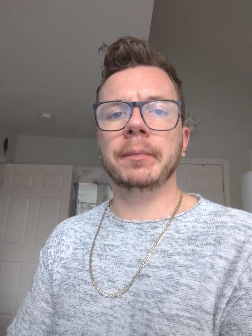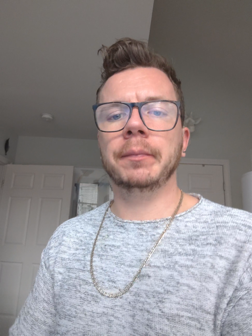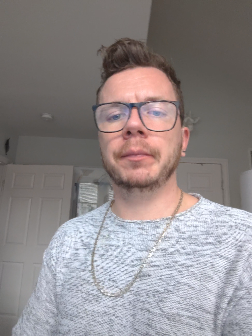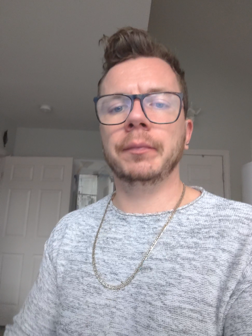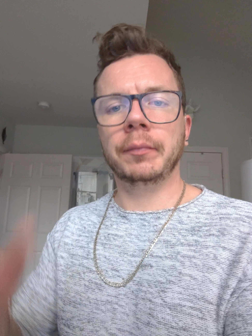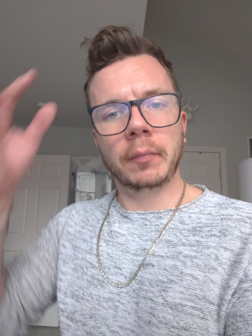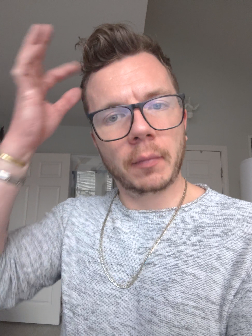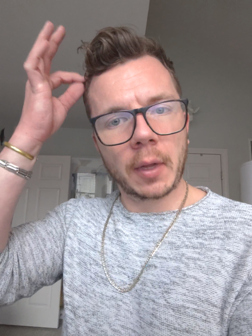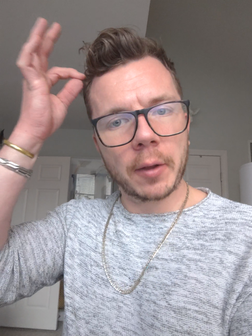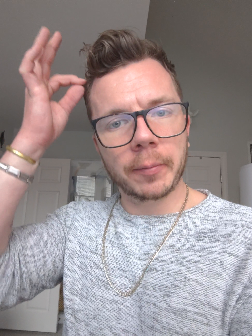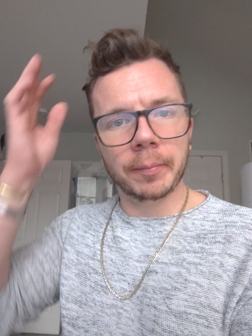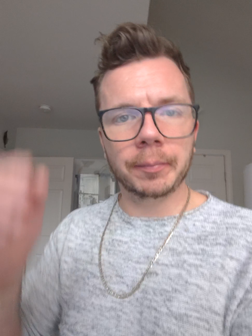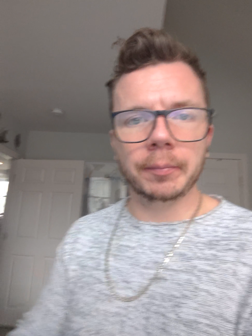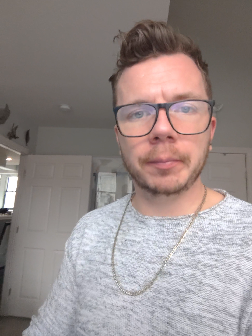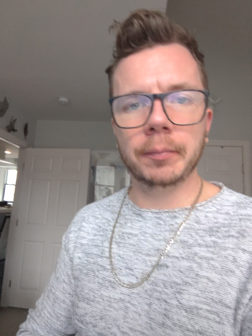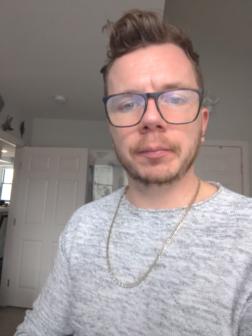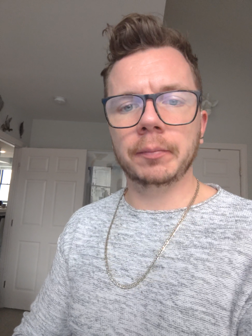hair